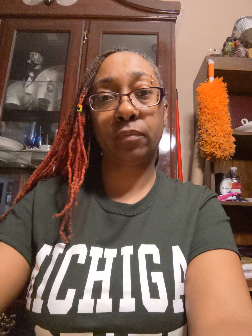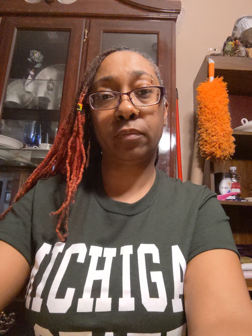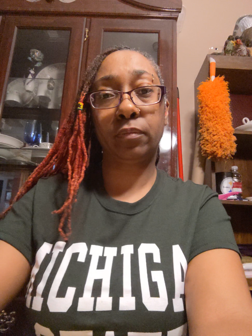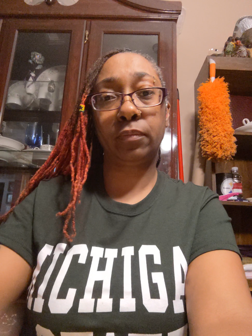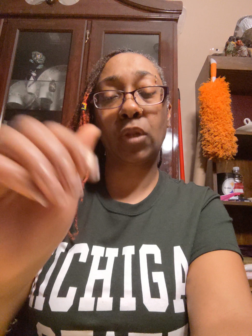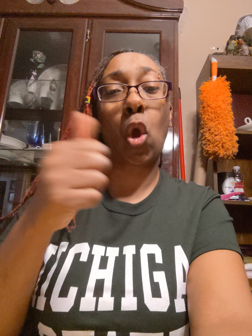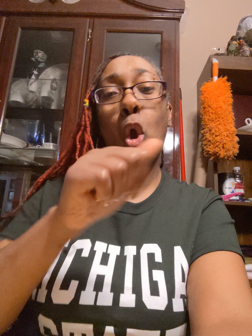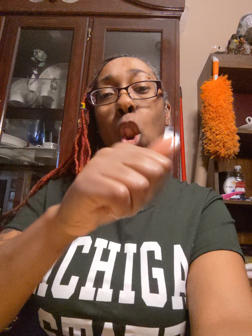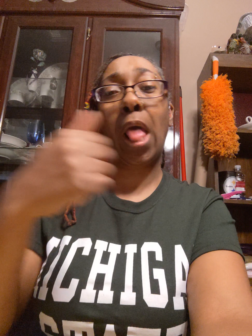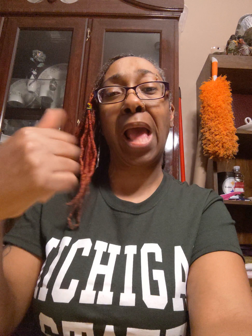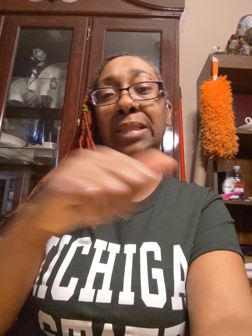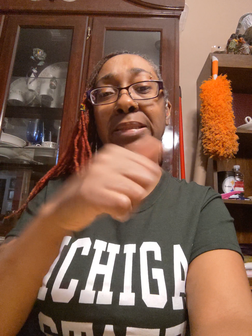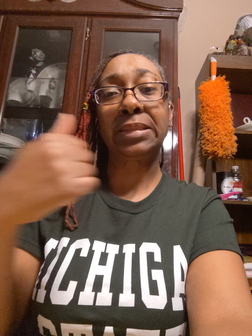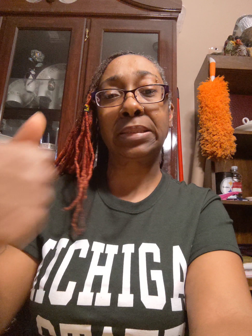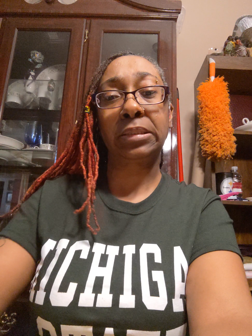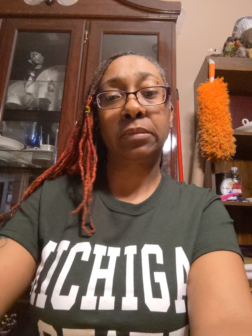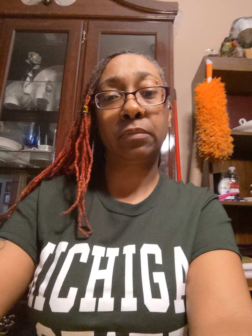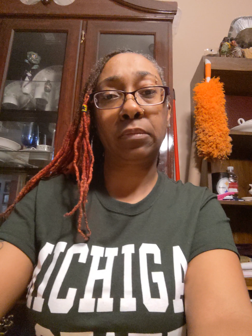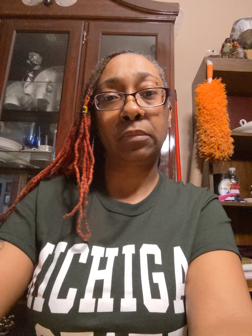closet